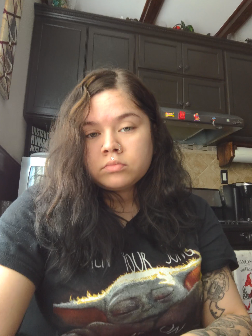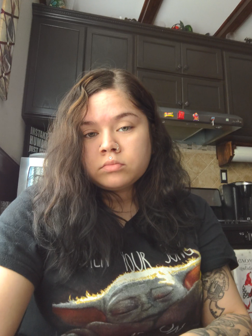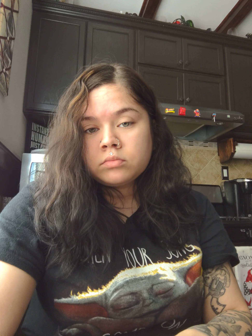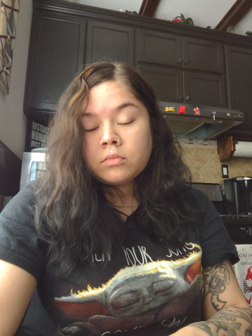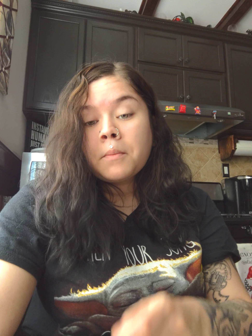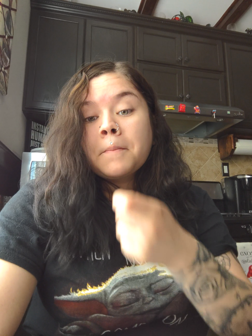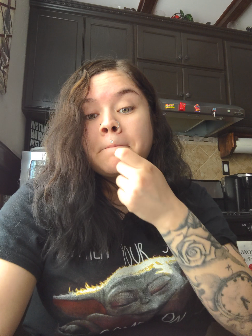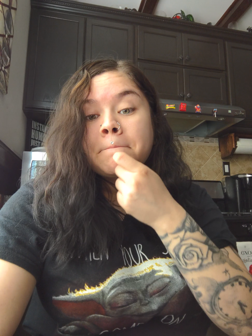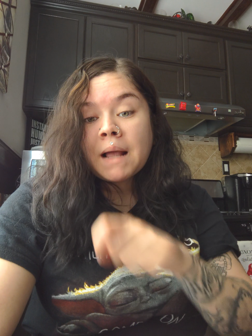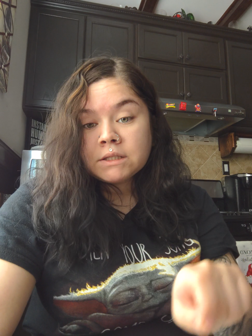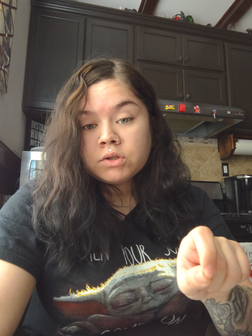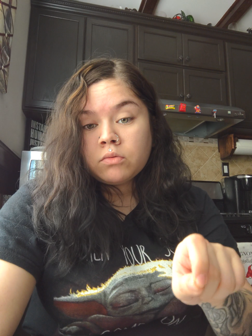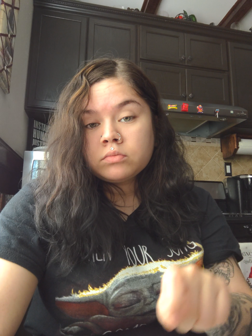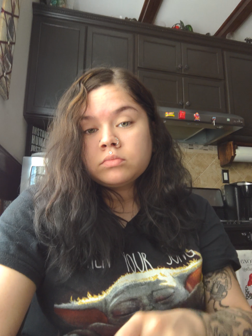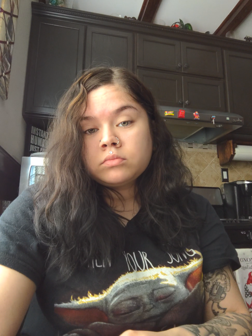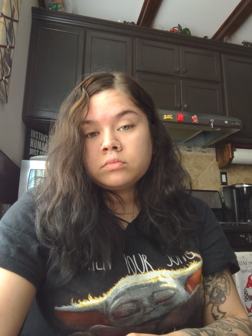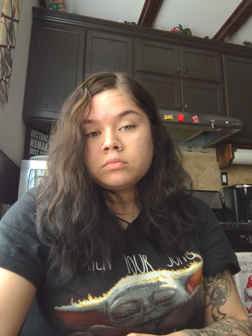pencil